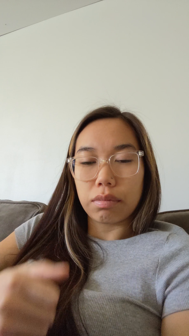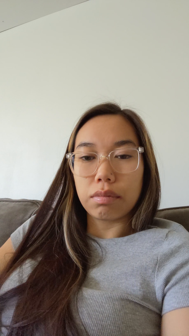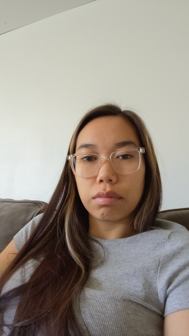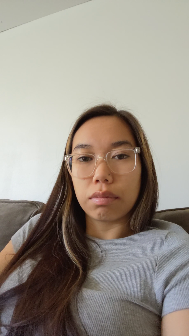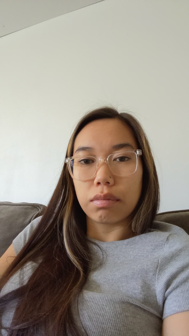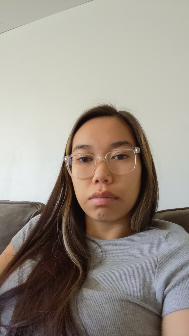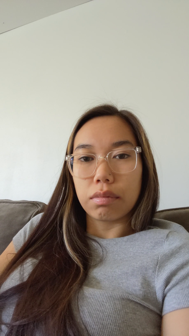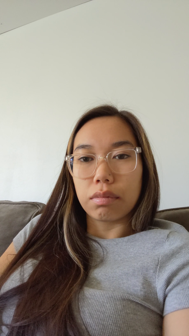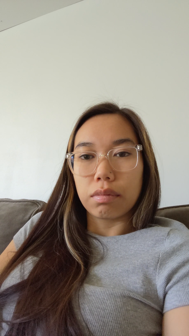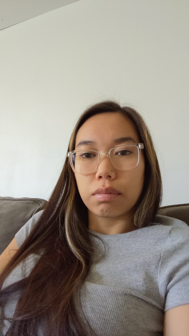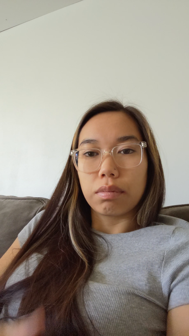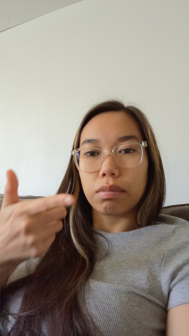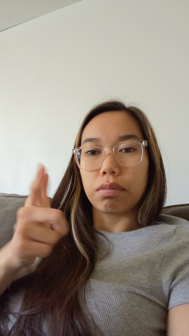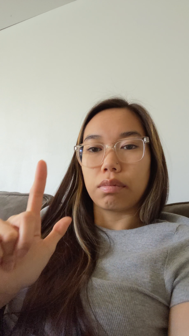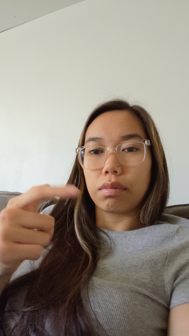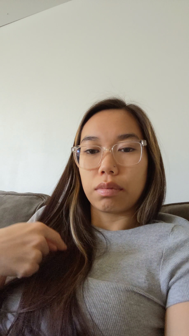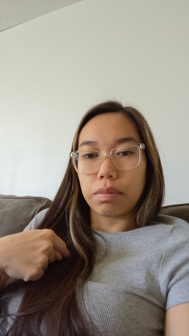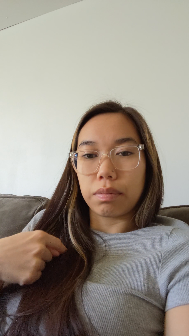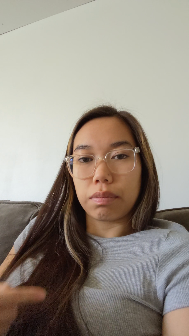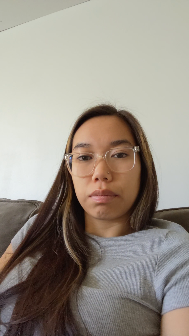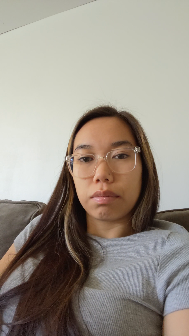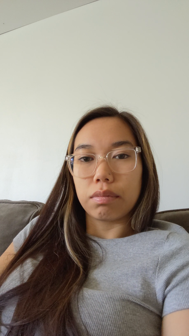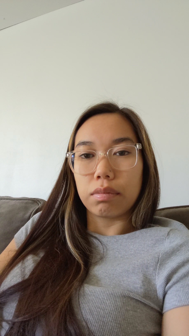let me